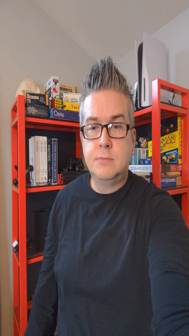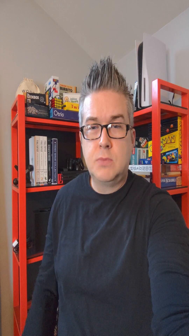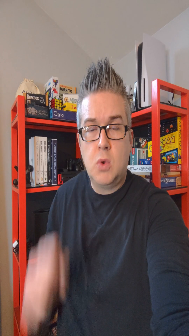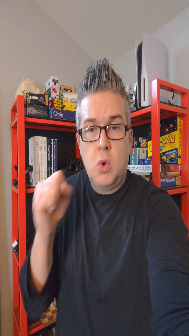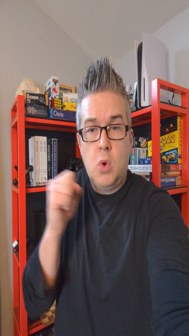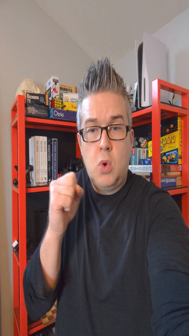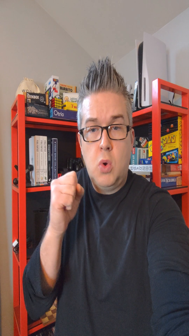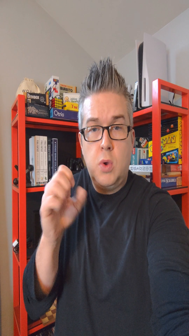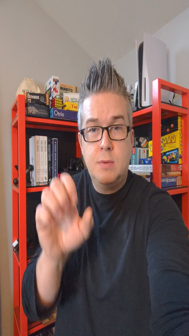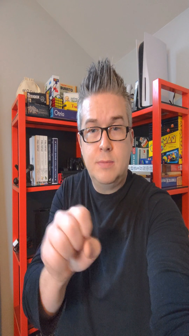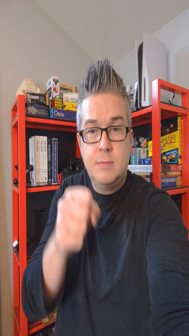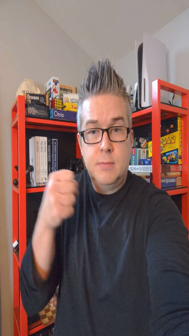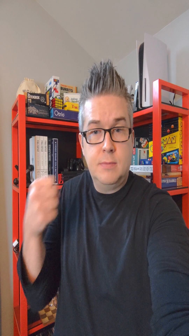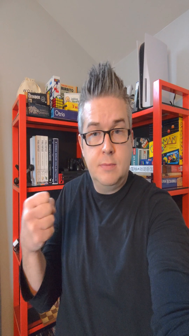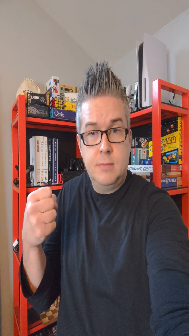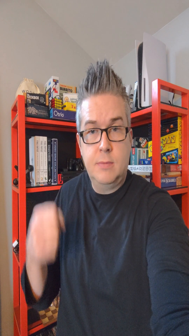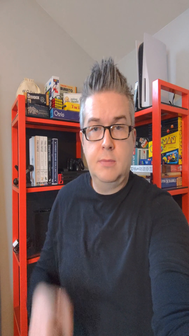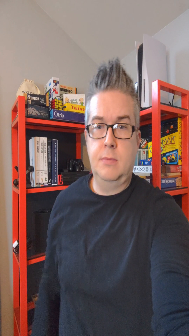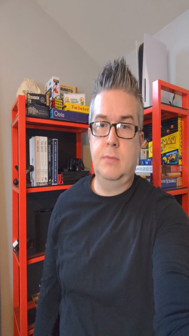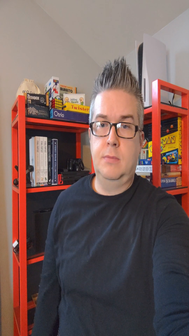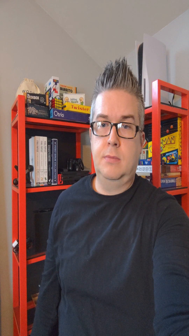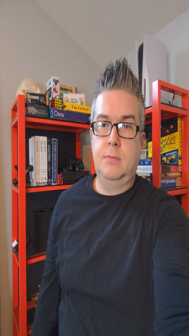refrigerator